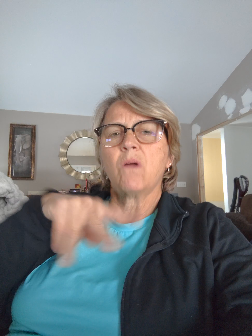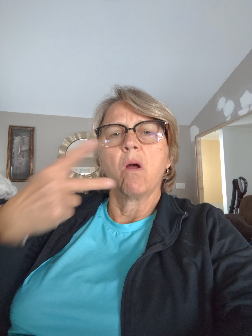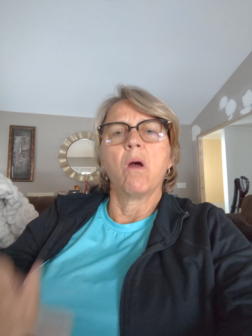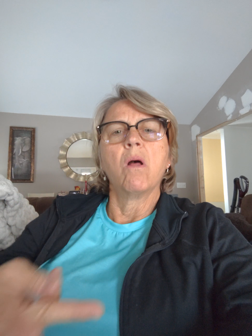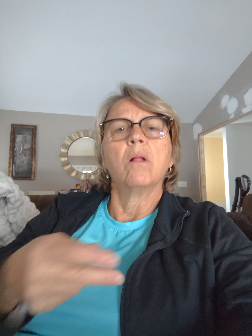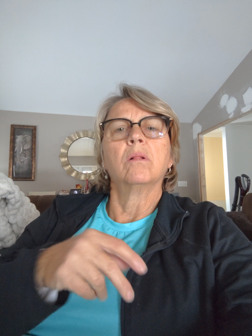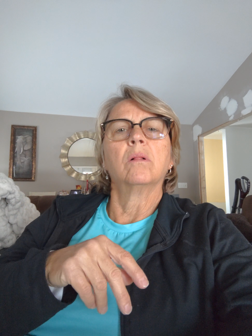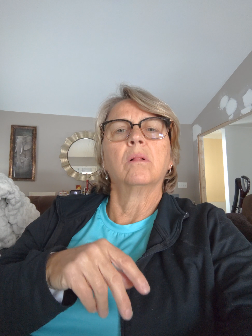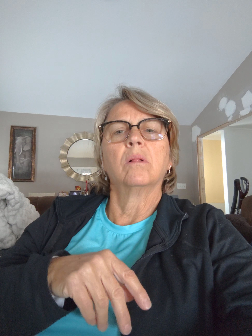fall